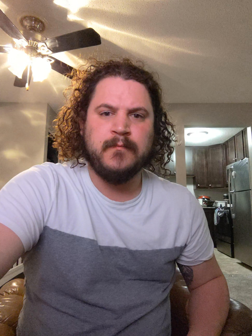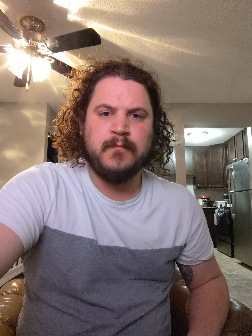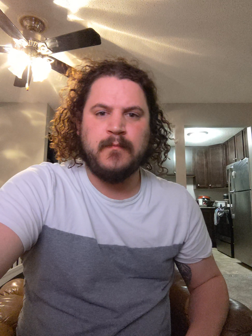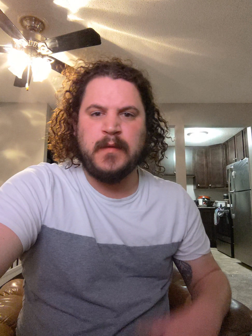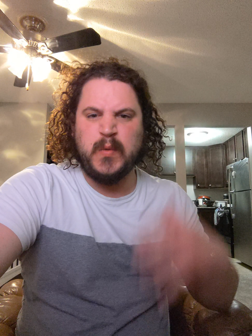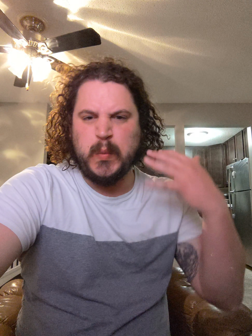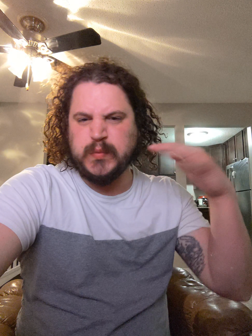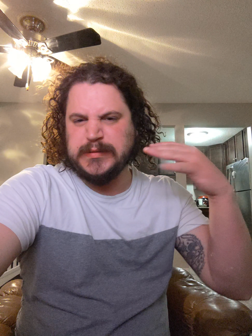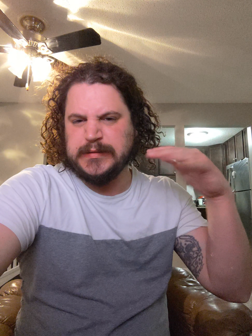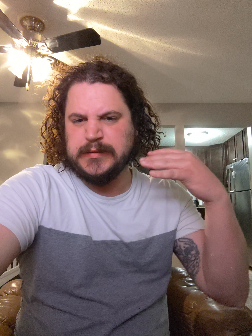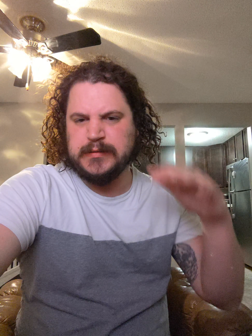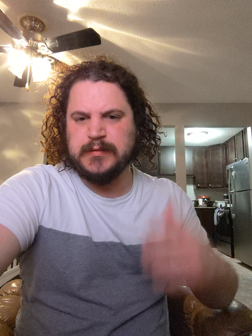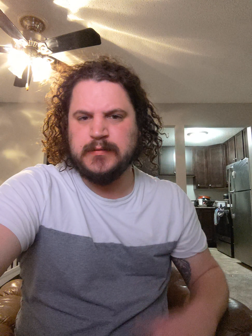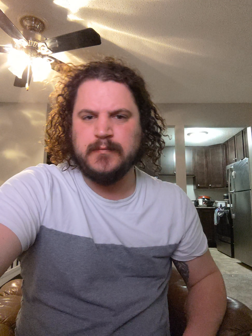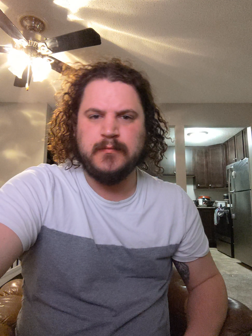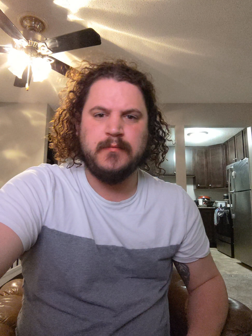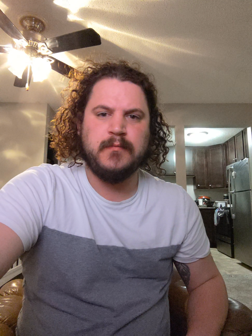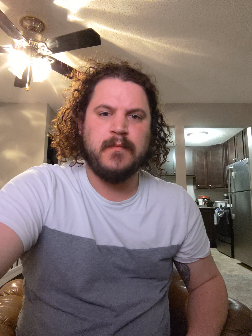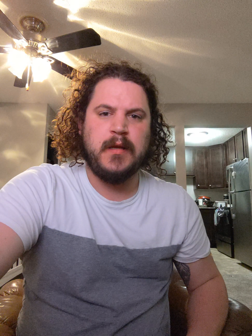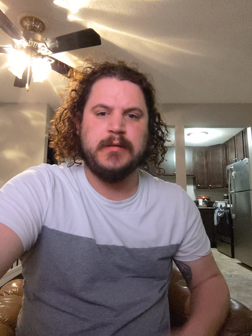noisy